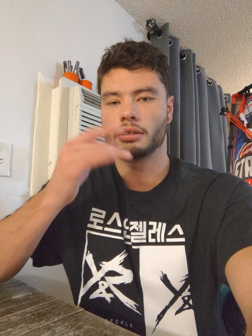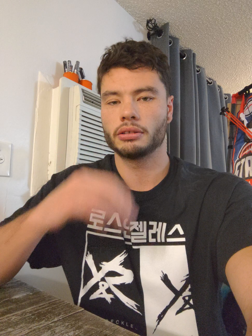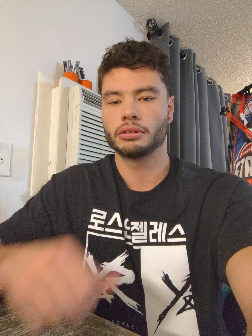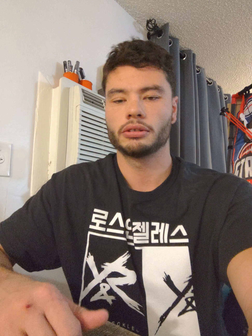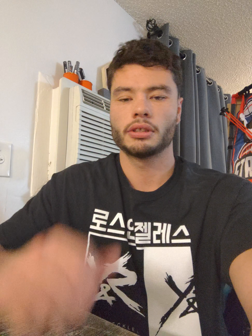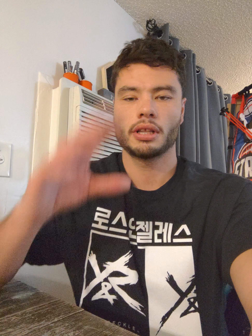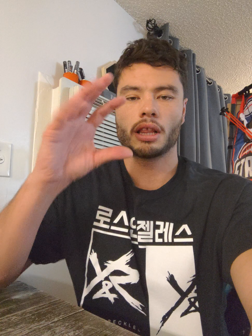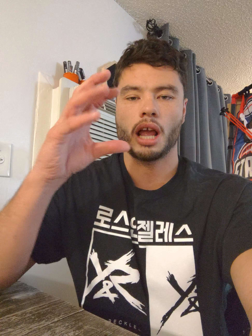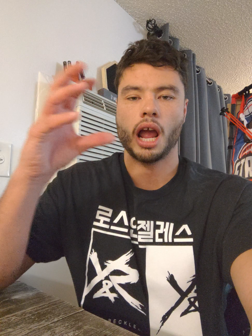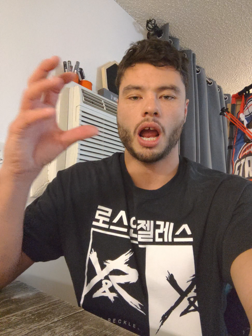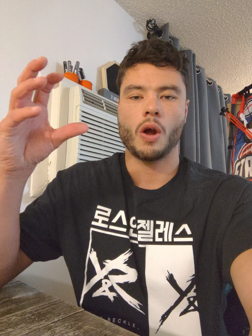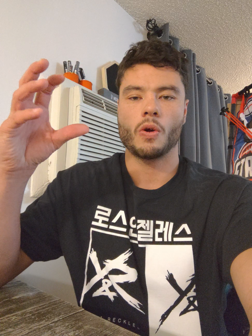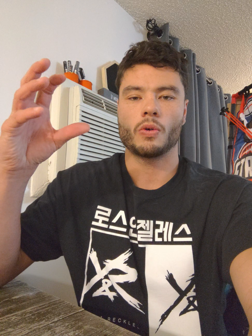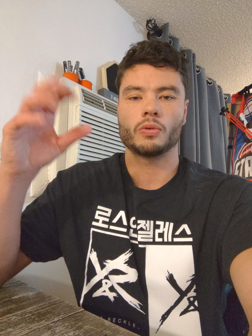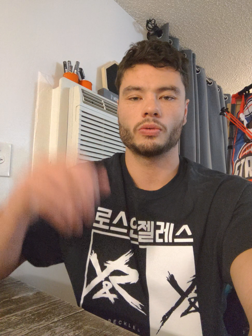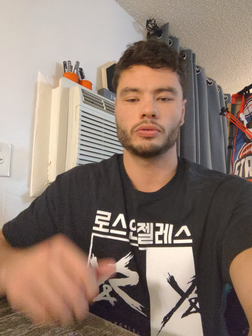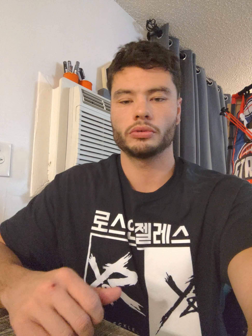cloud